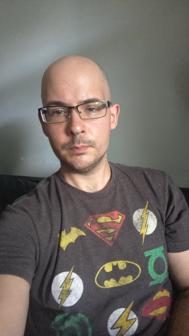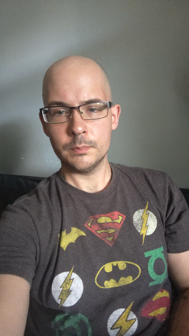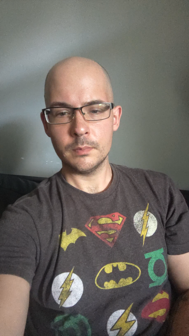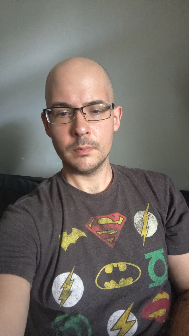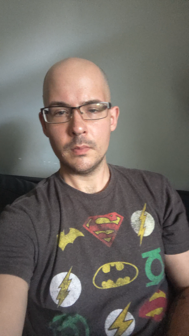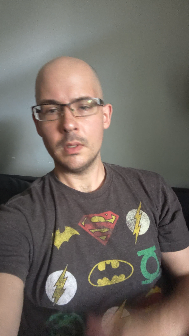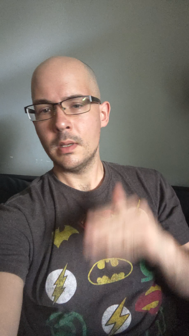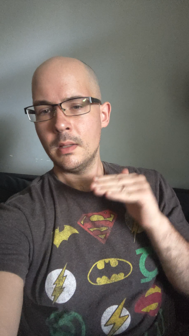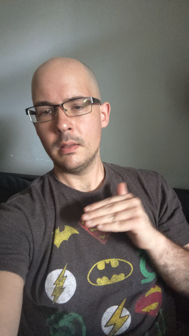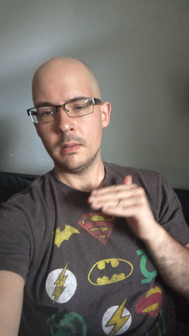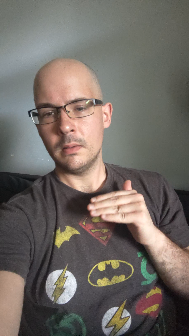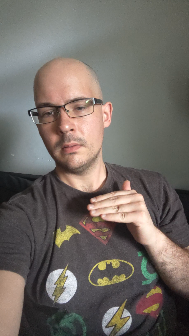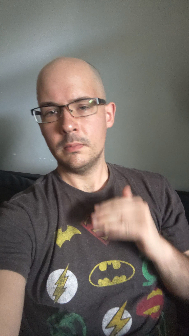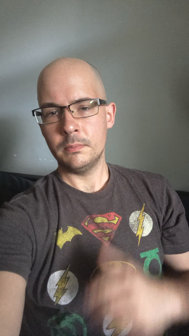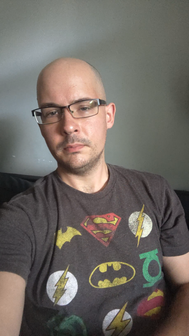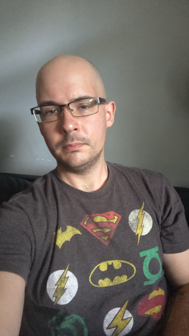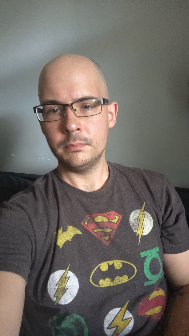little